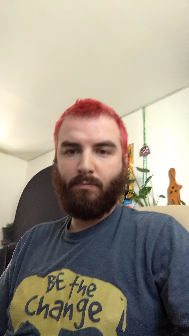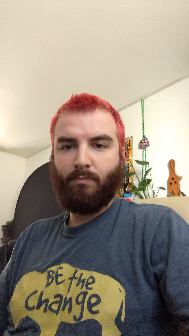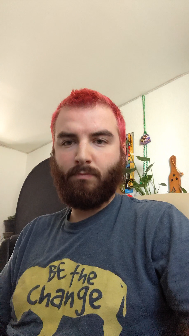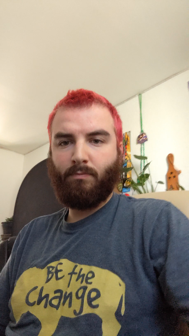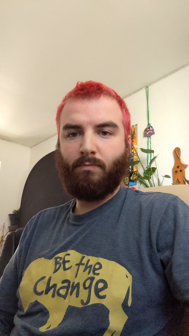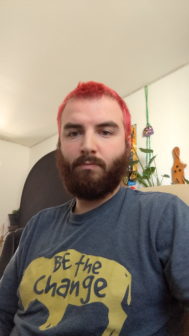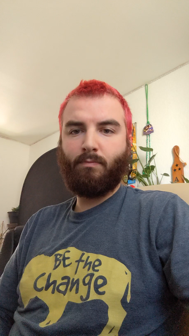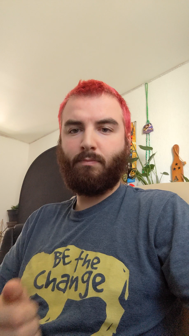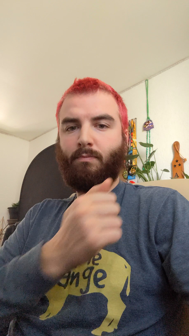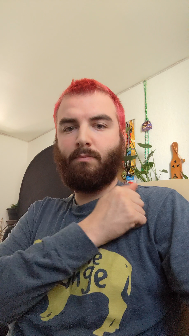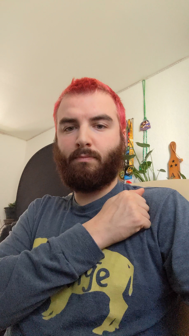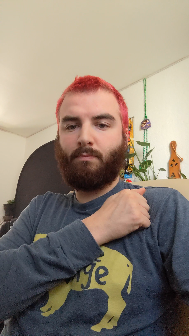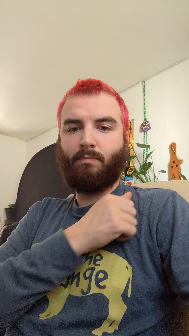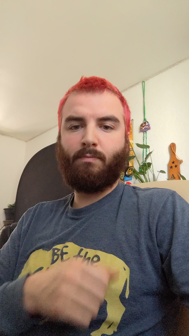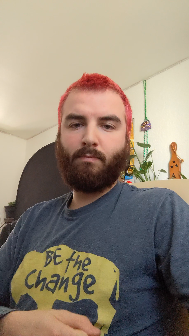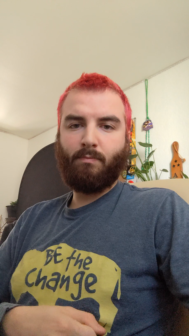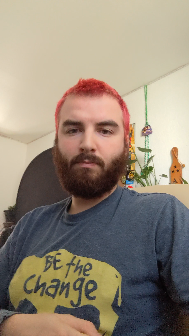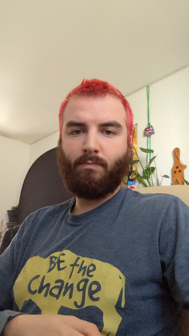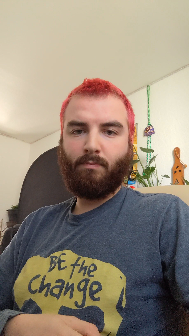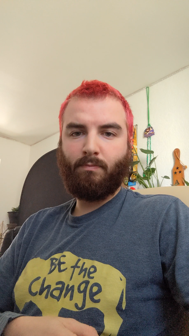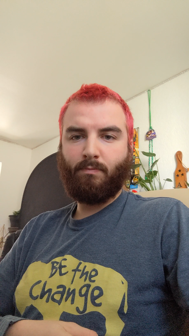love